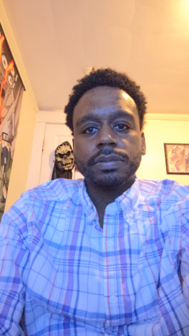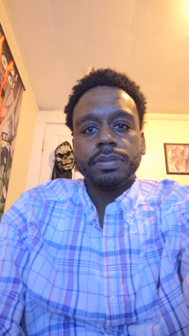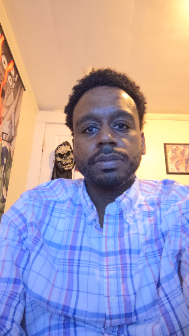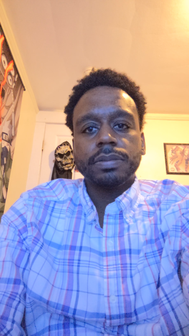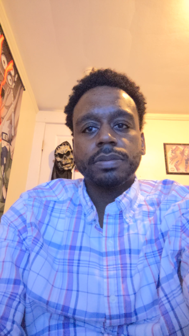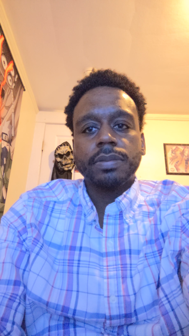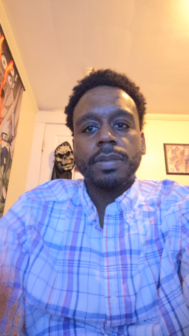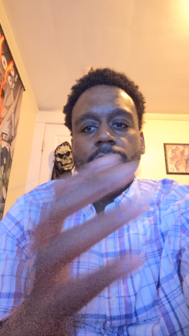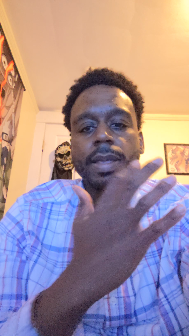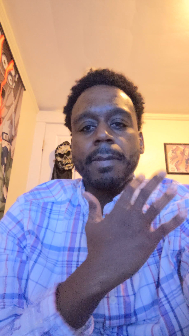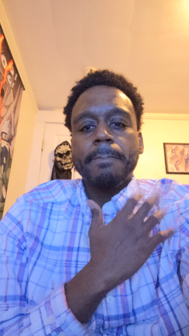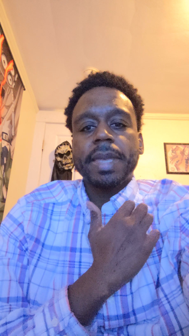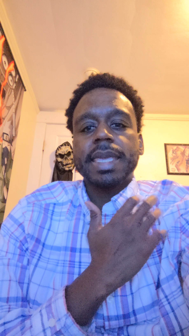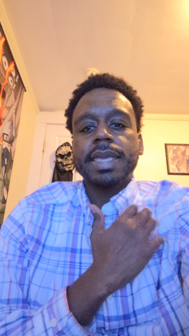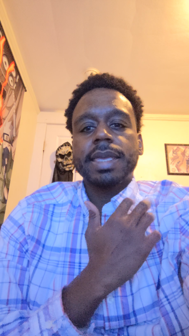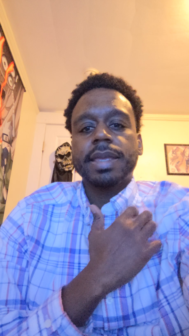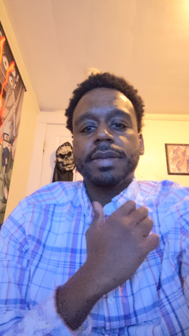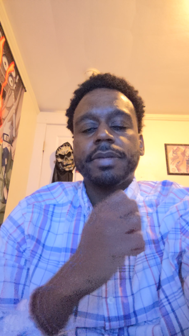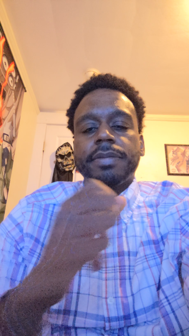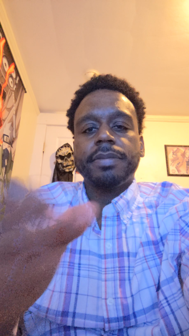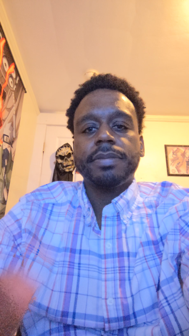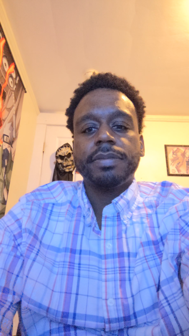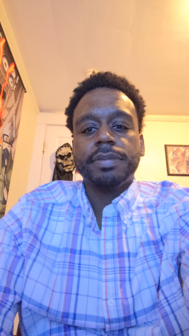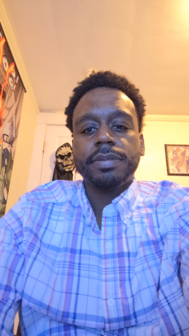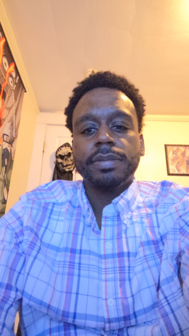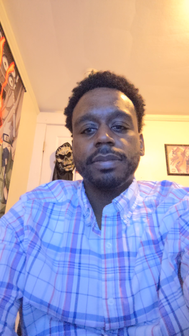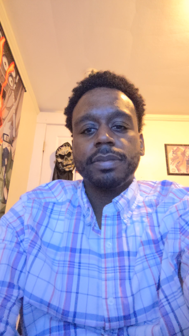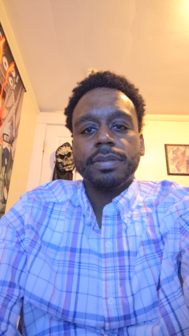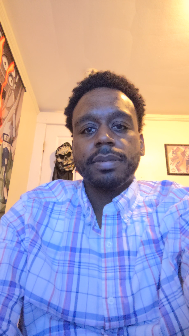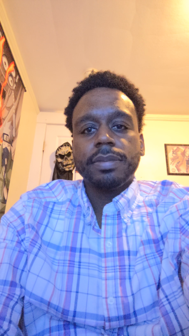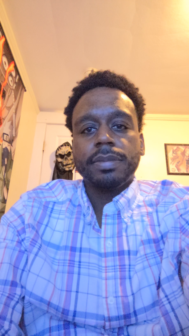bear